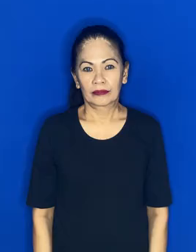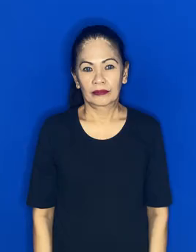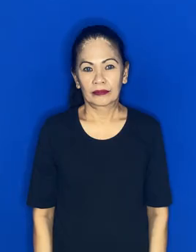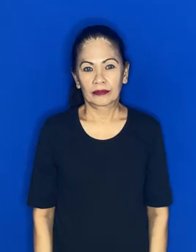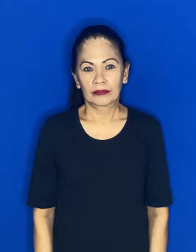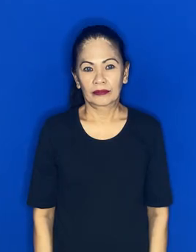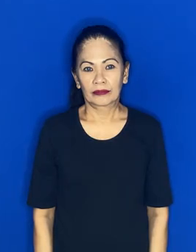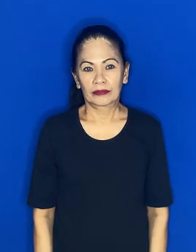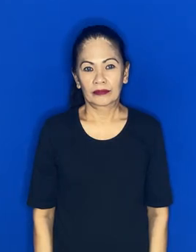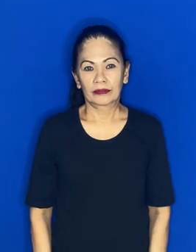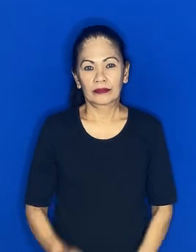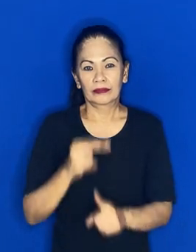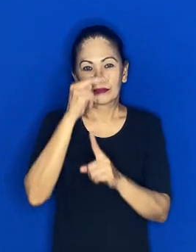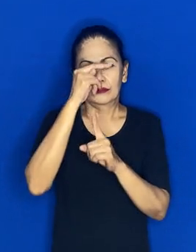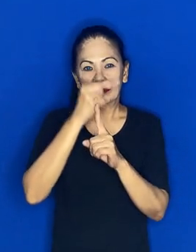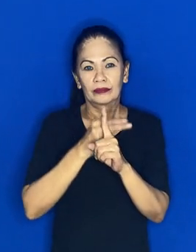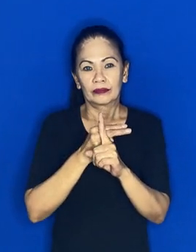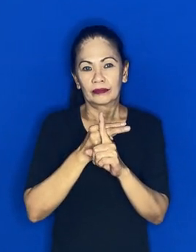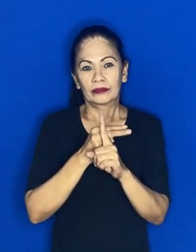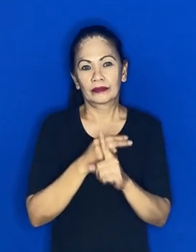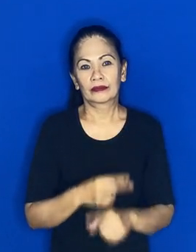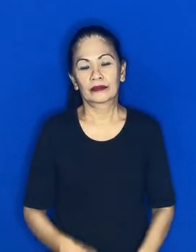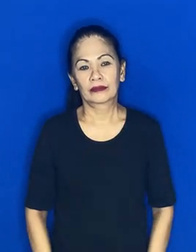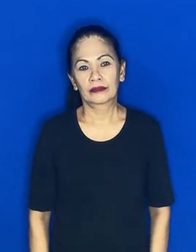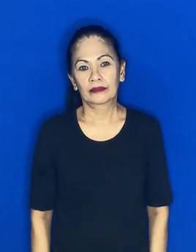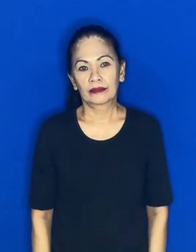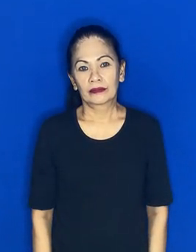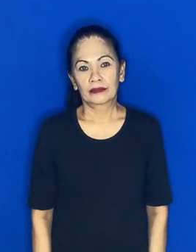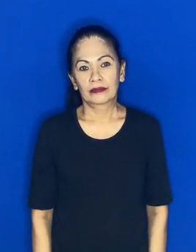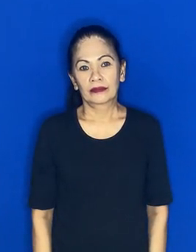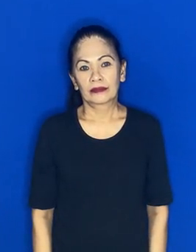november